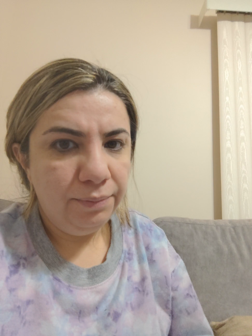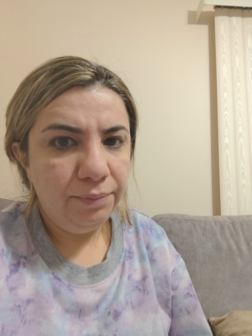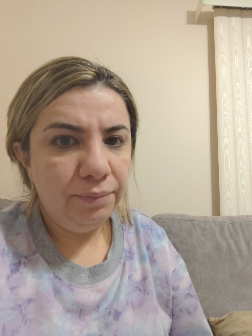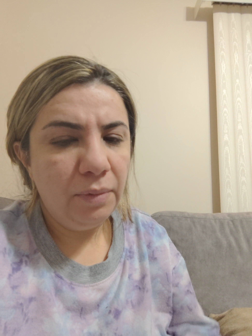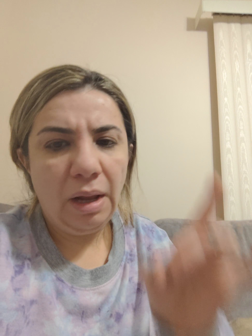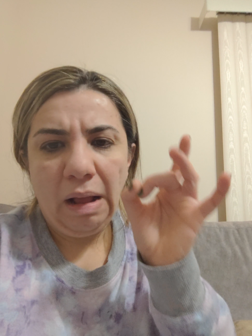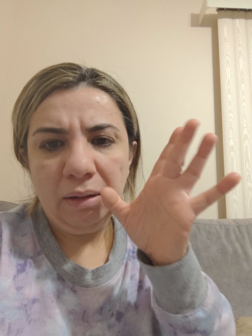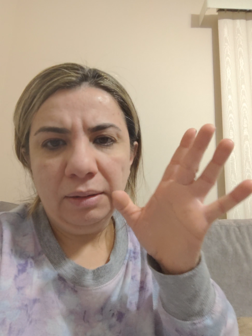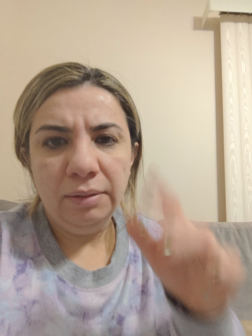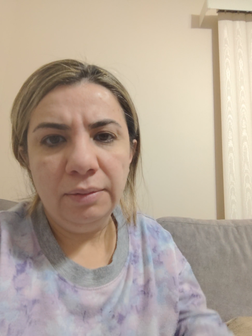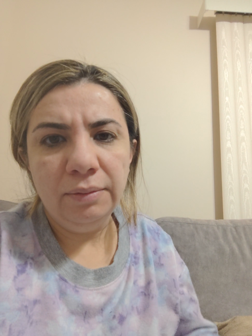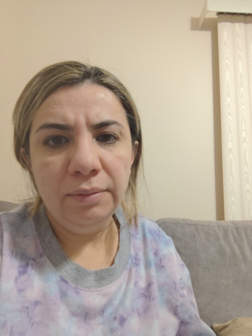hate